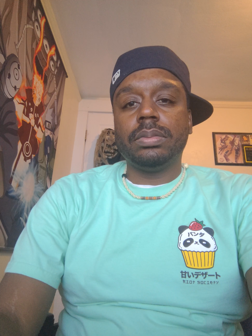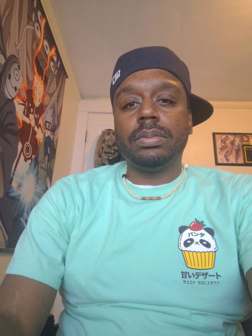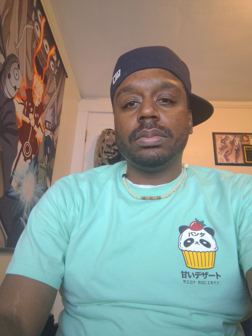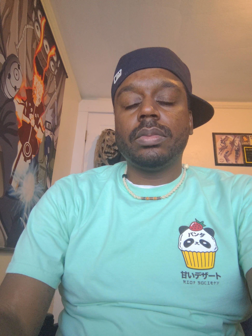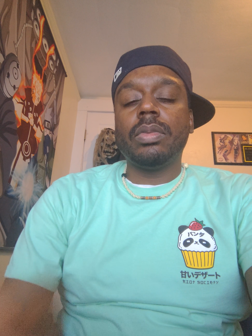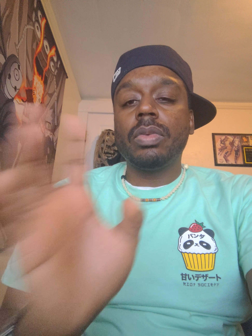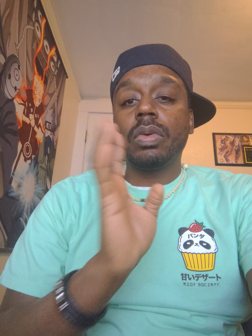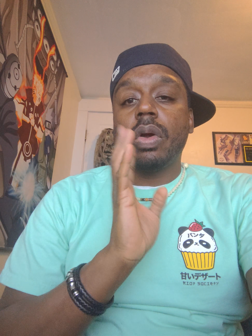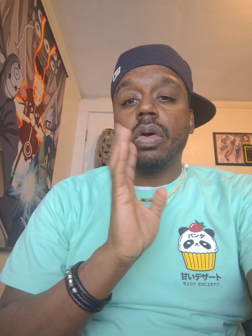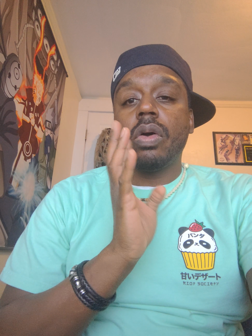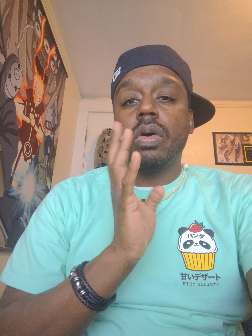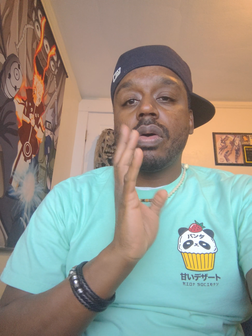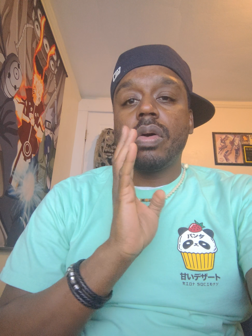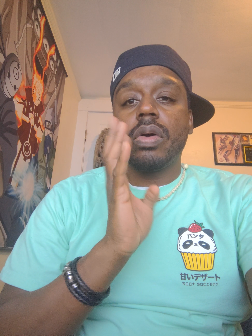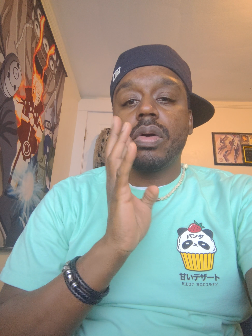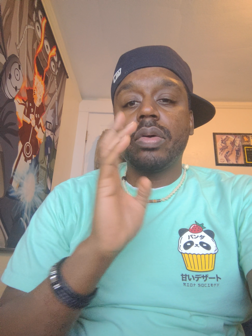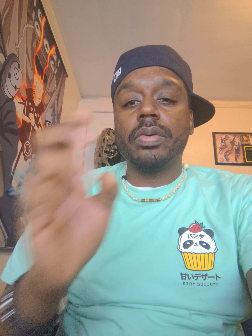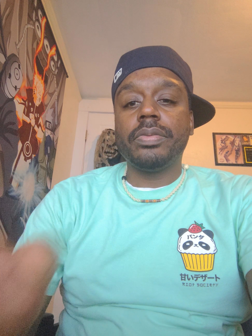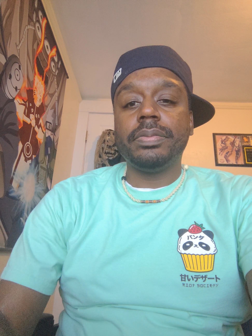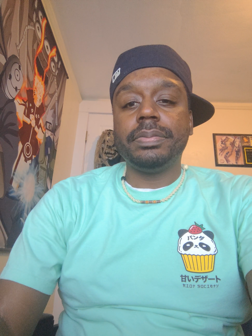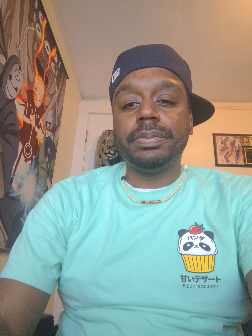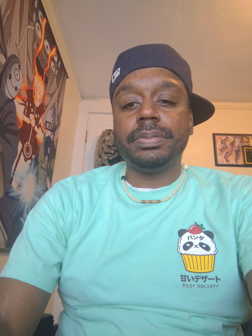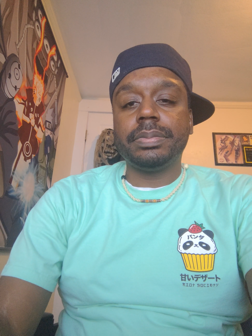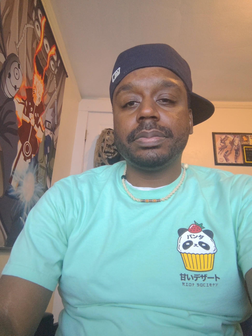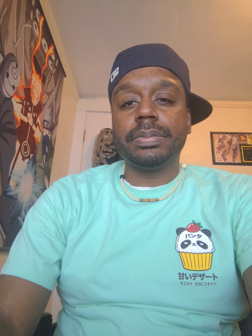talk